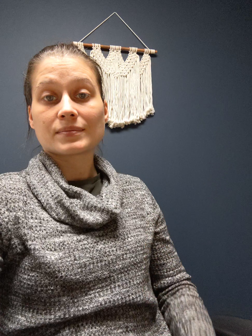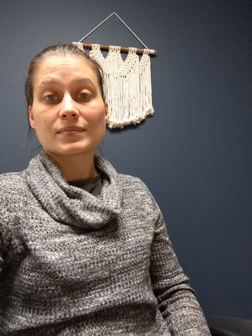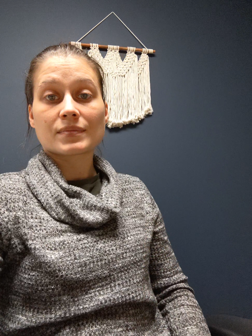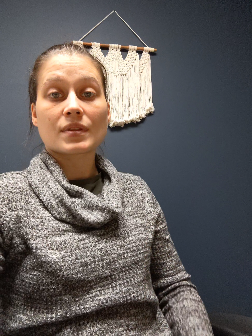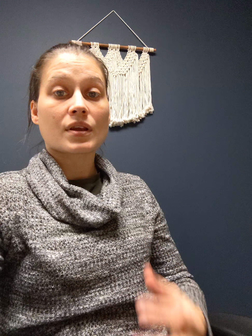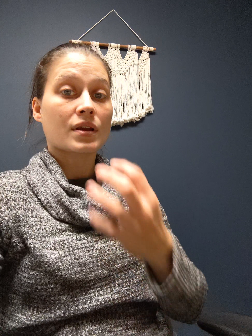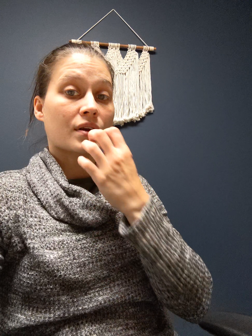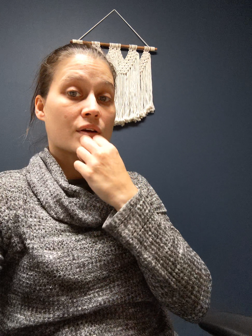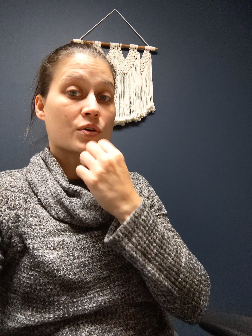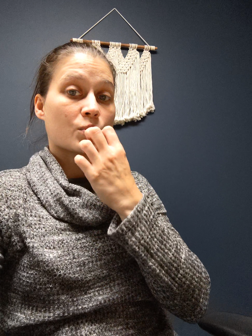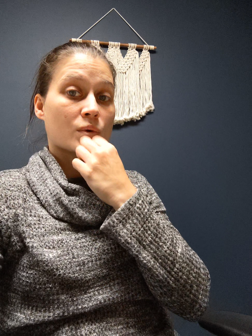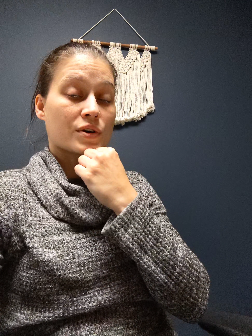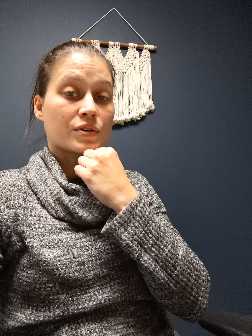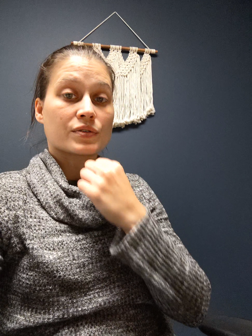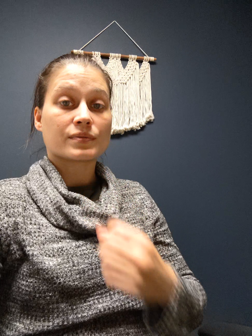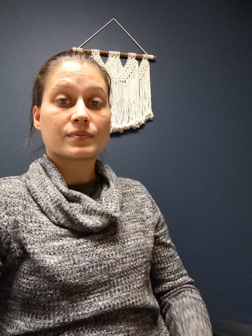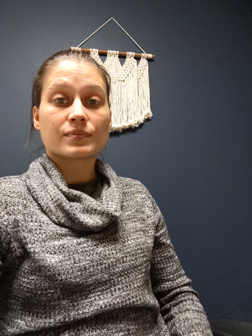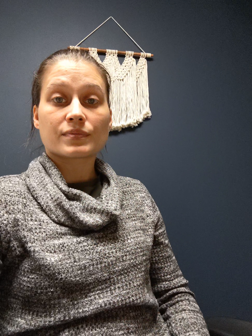underwear